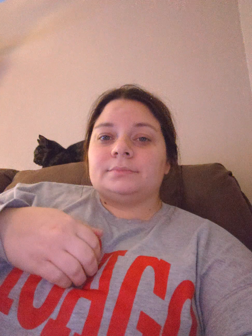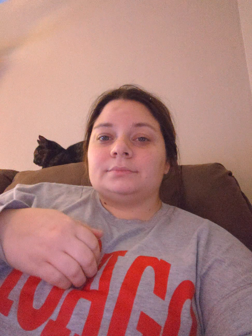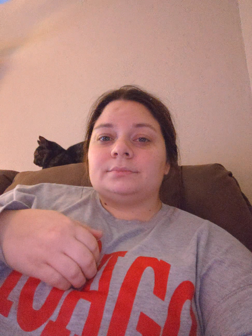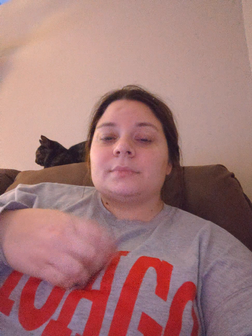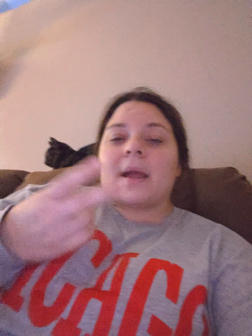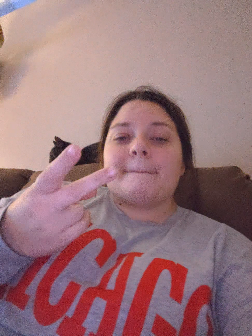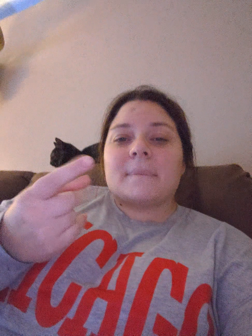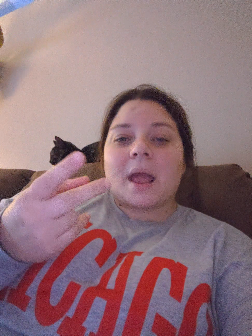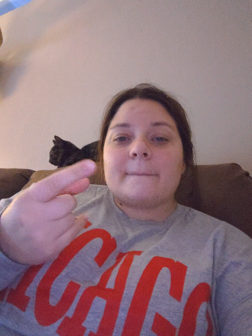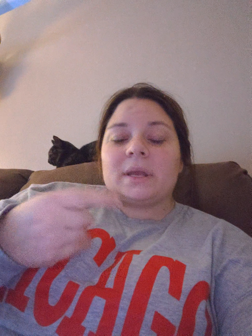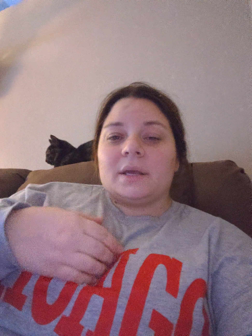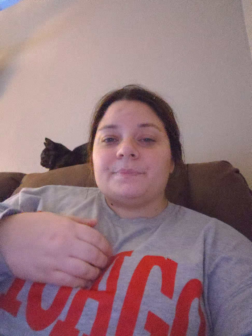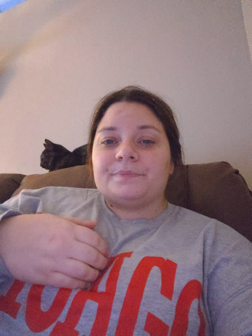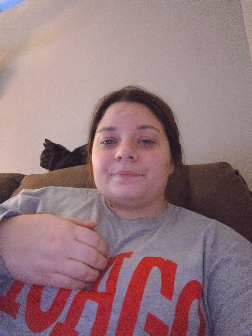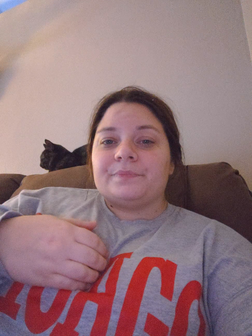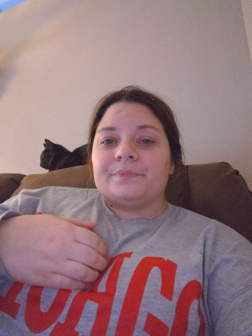puppy